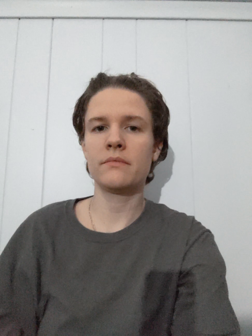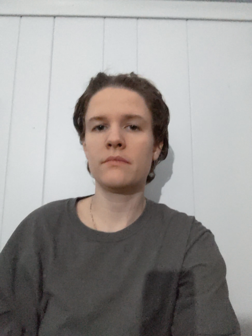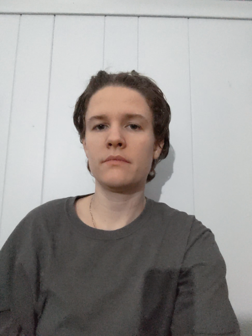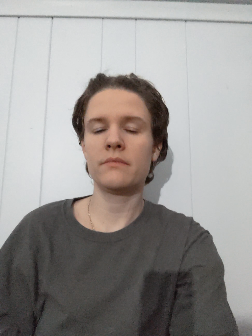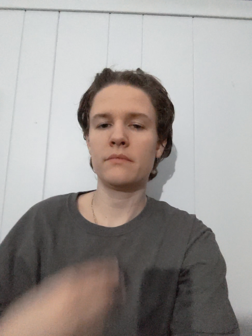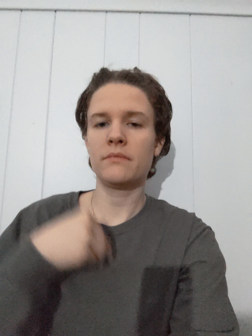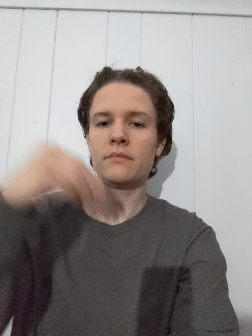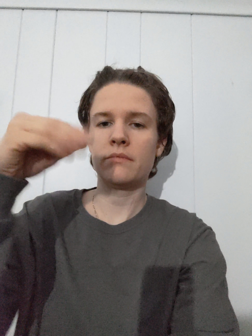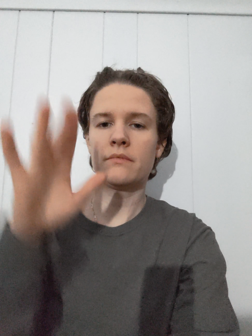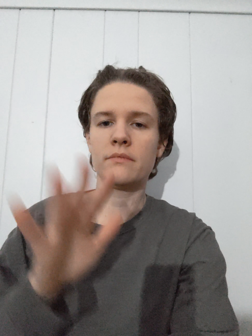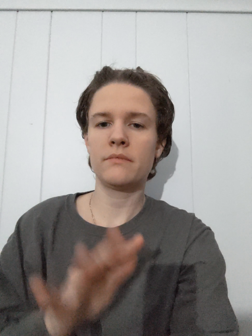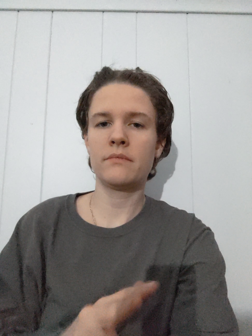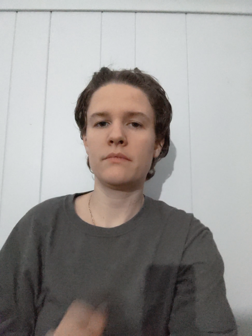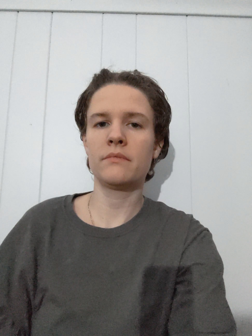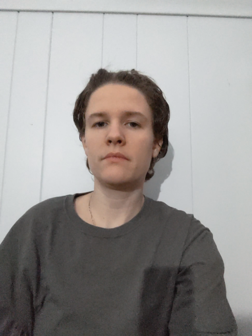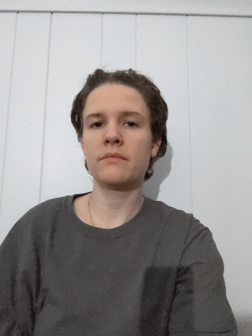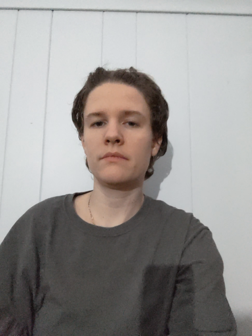snow